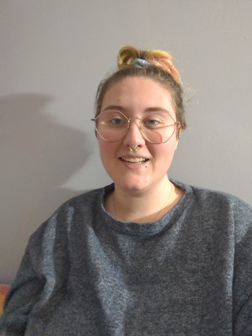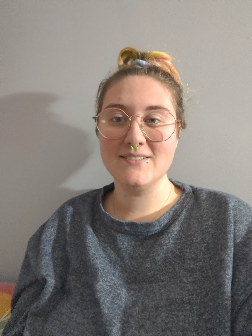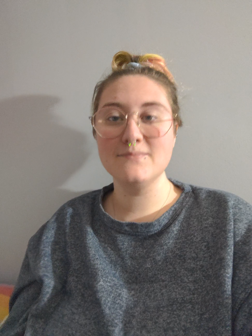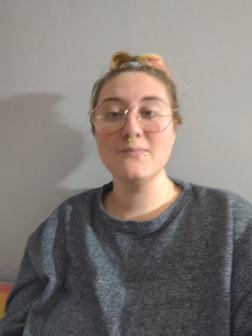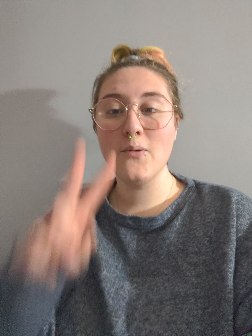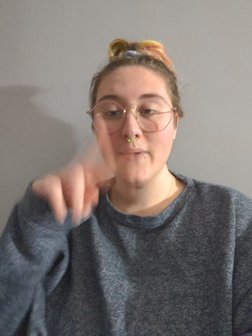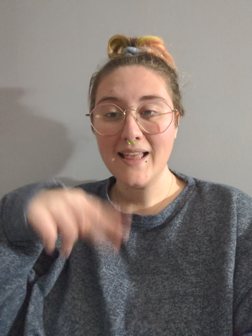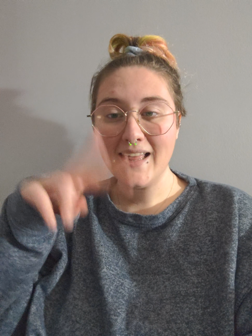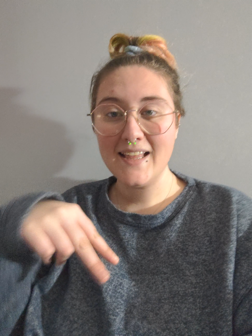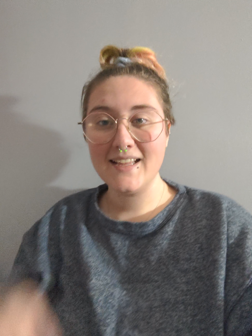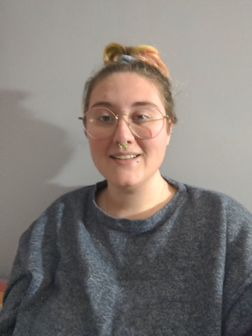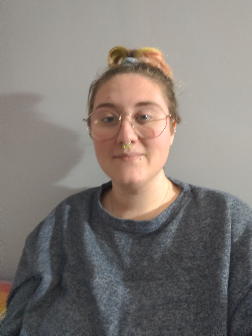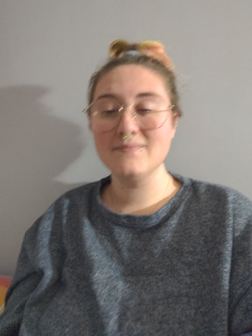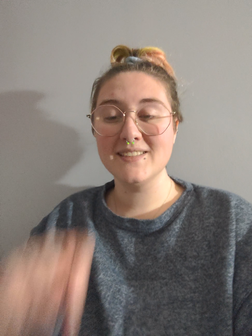read